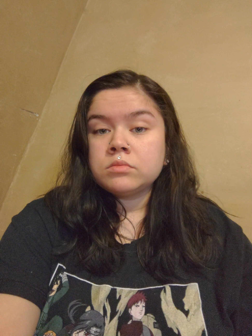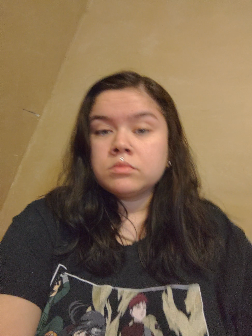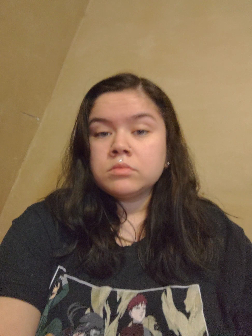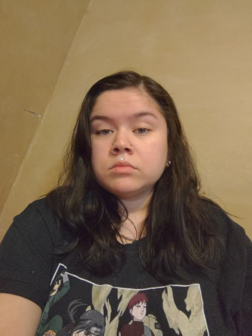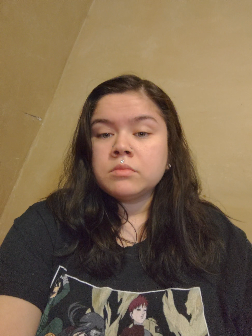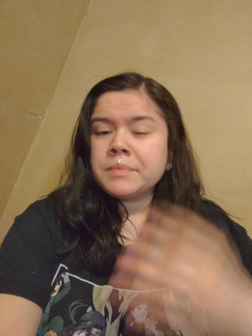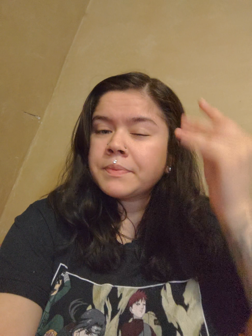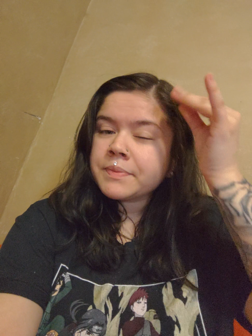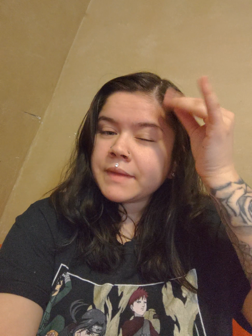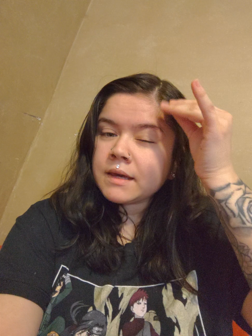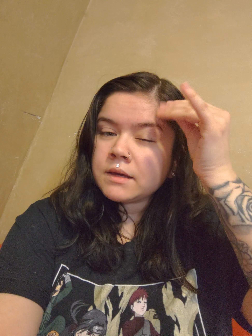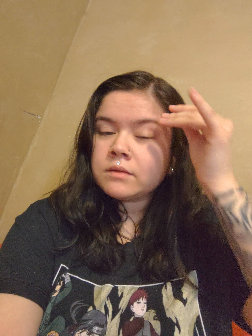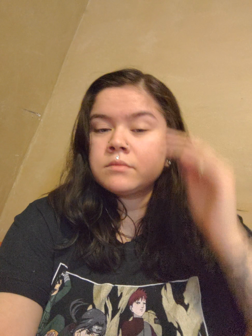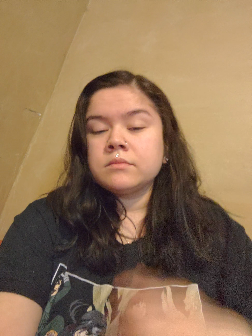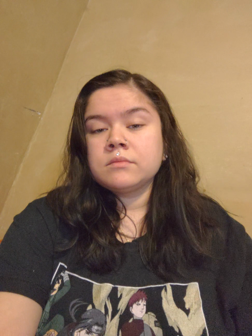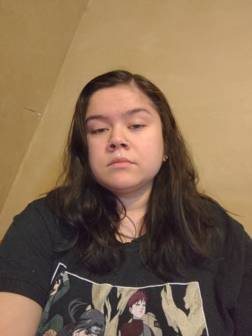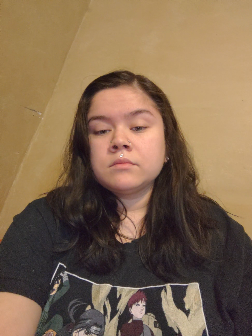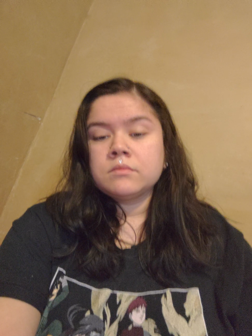think